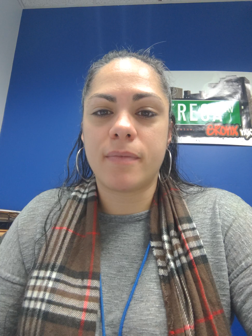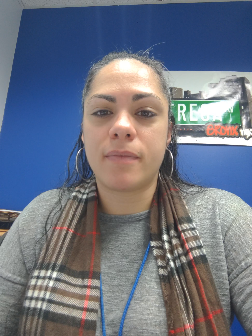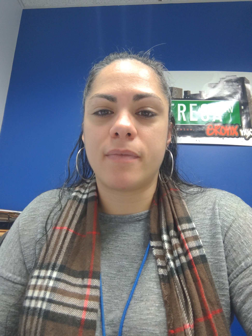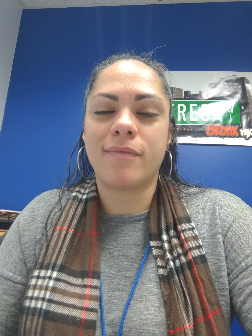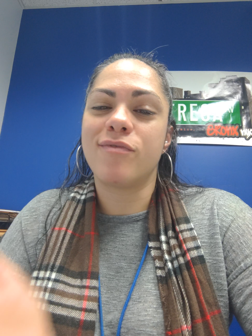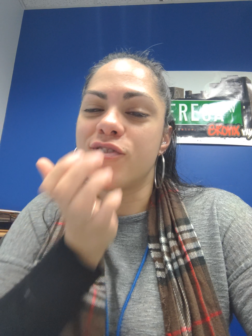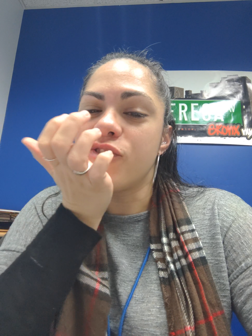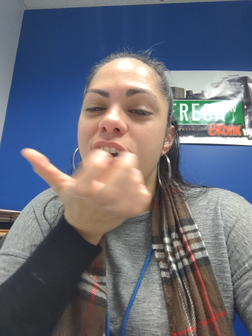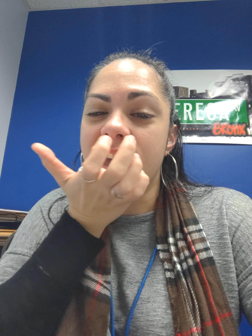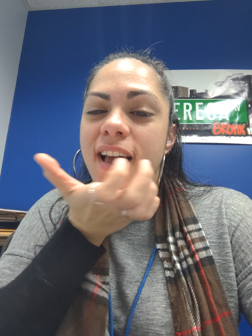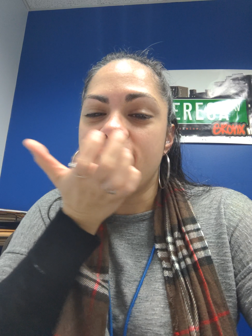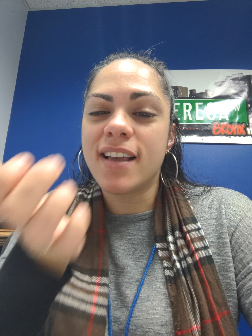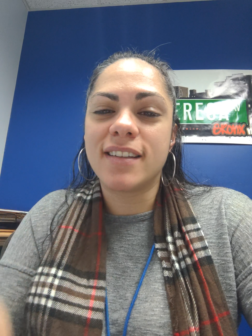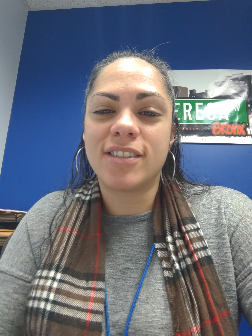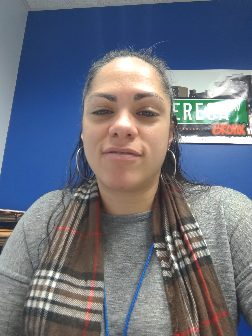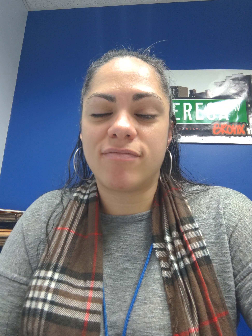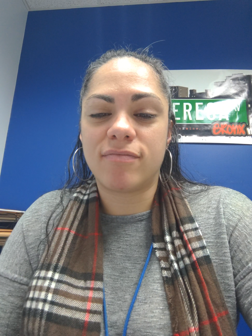grass